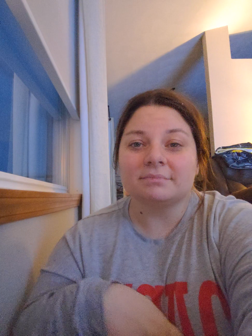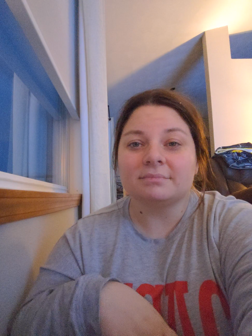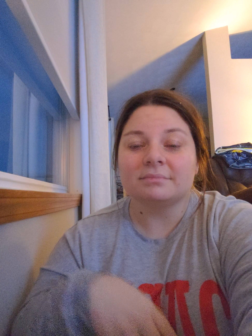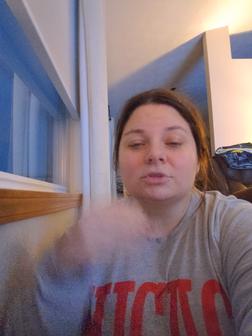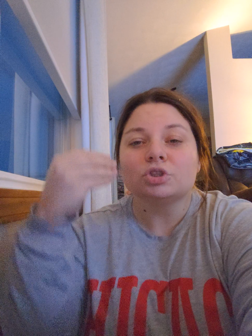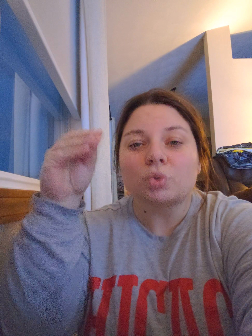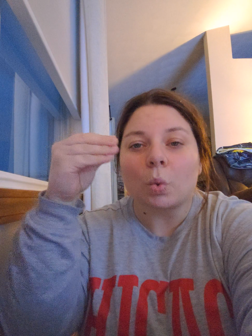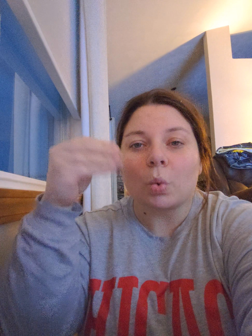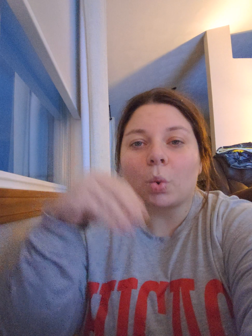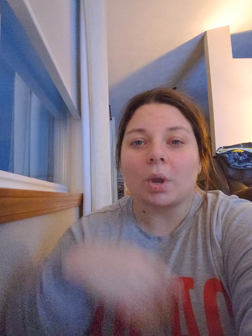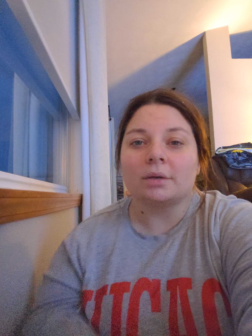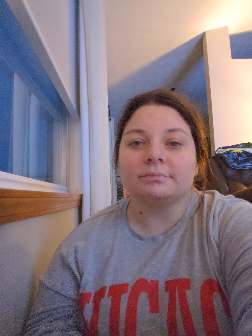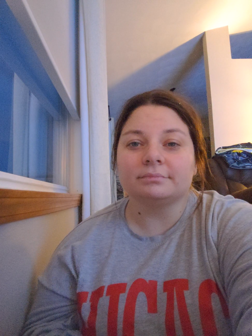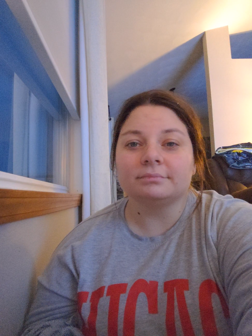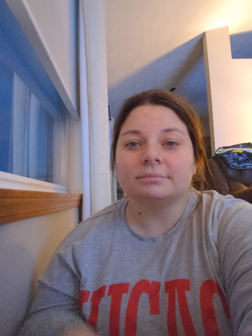store